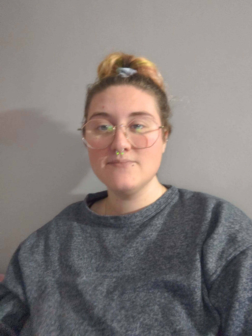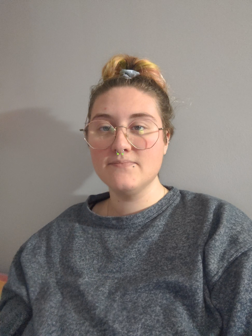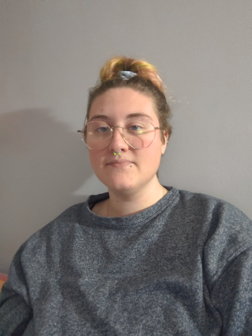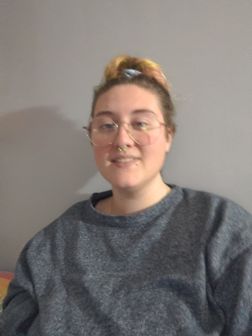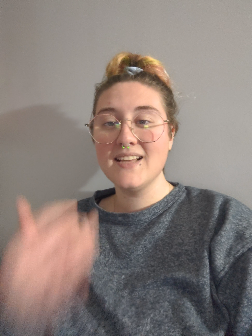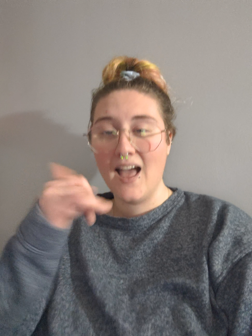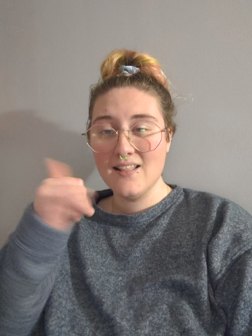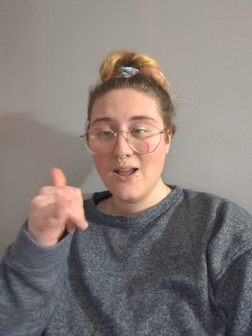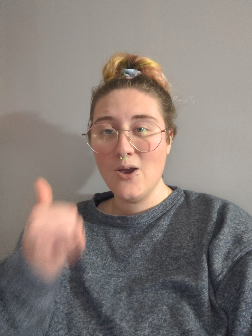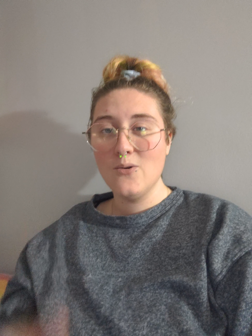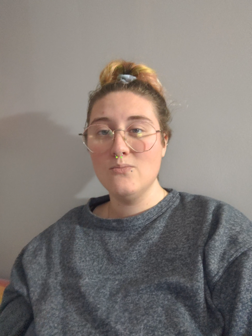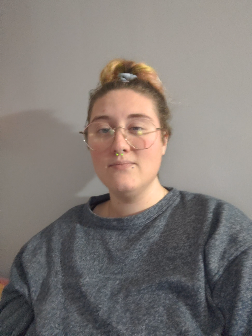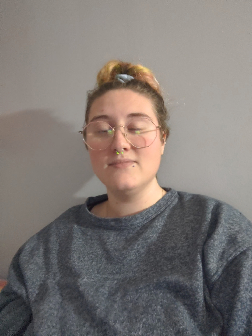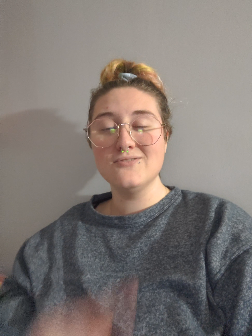yellow